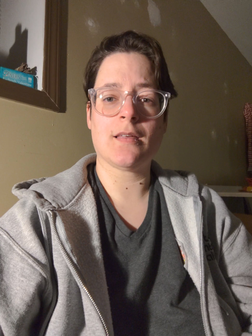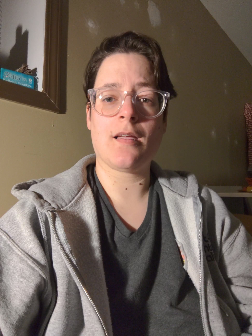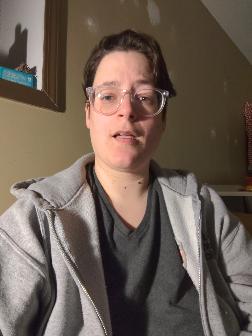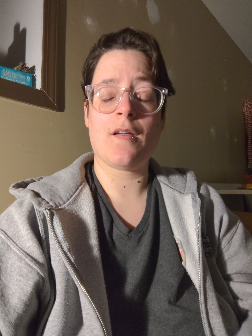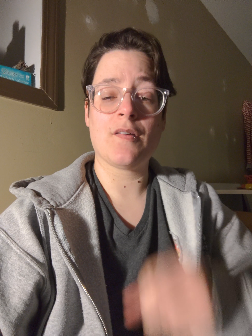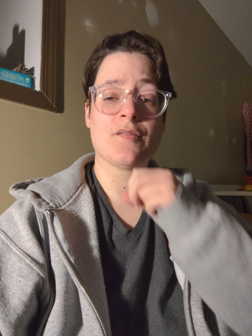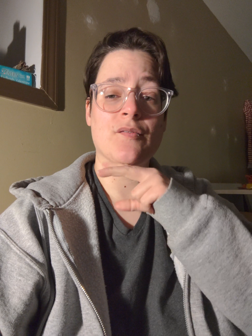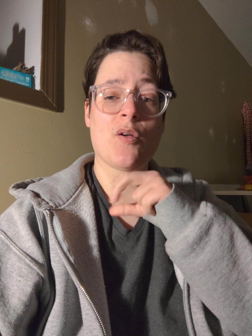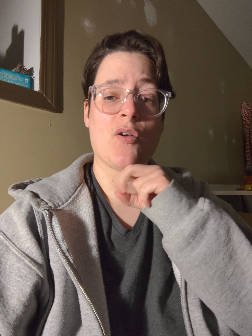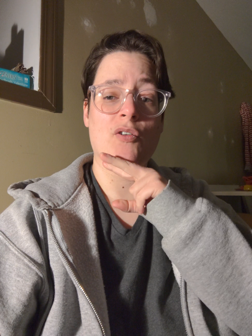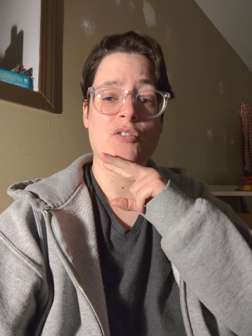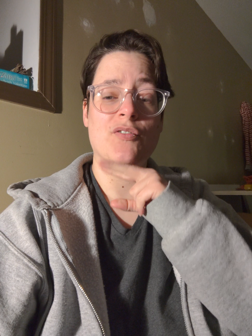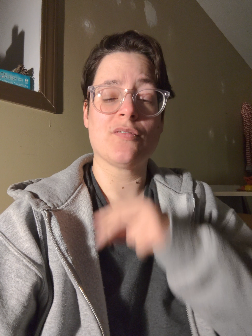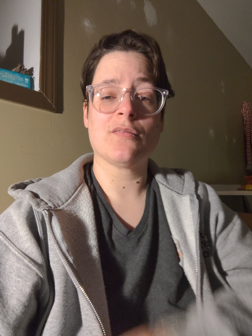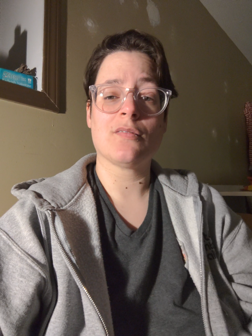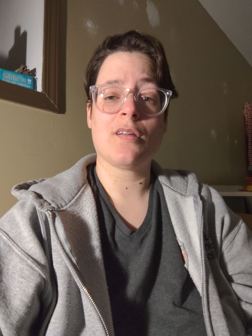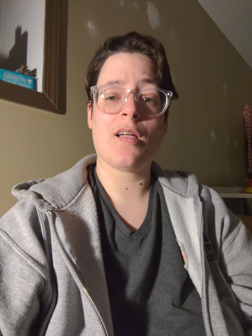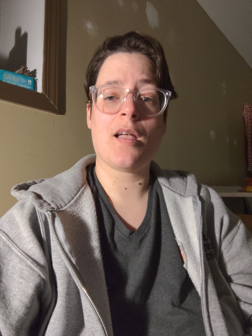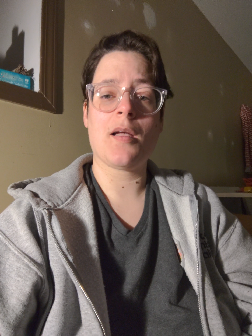frog